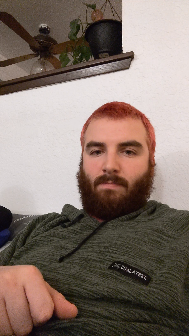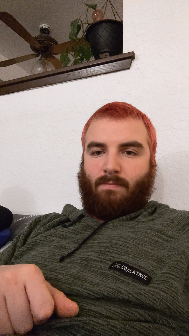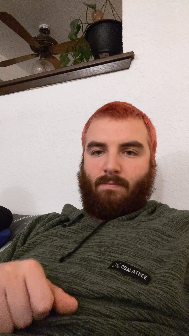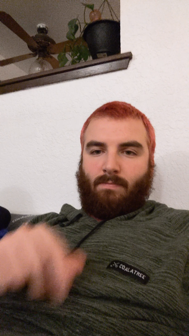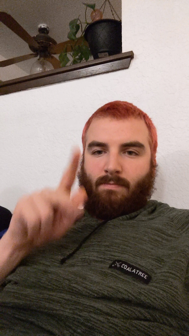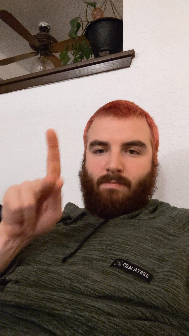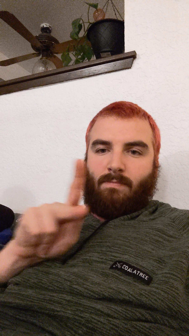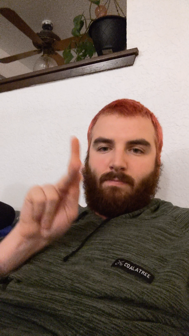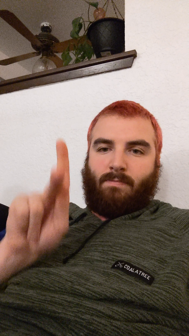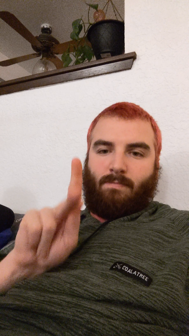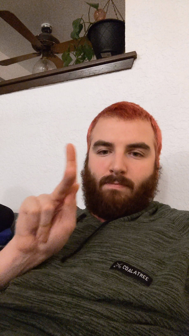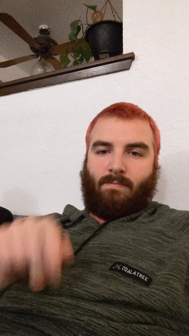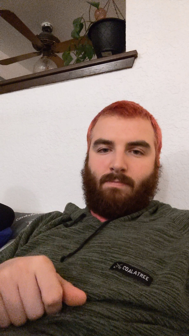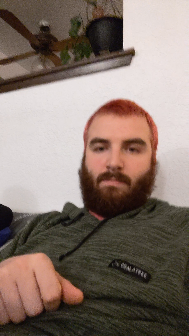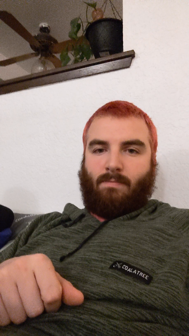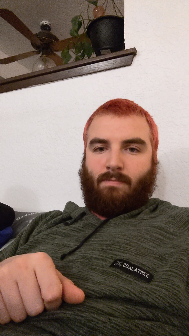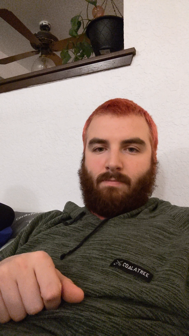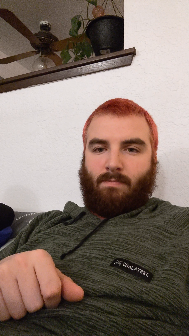people